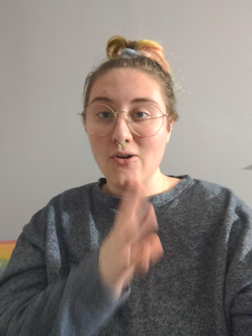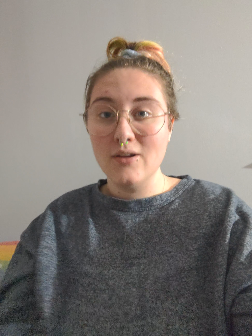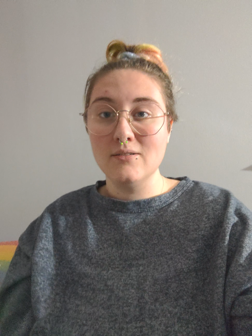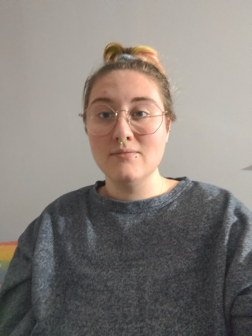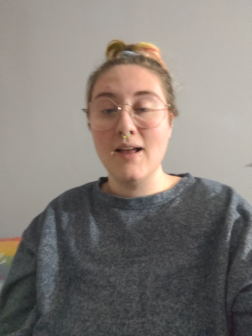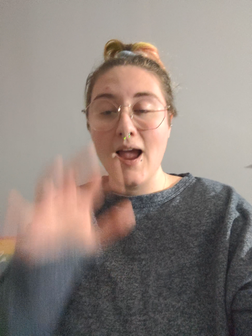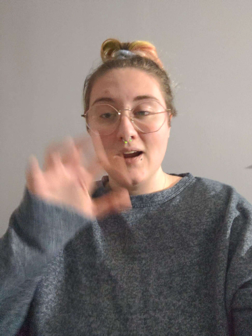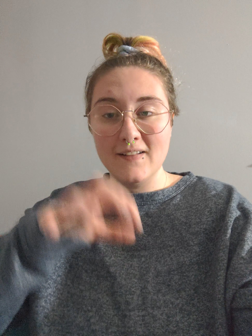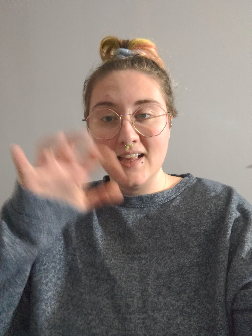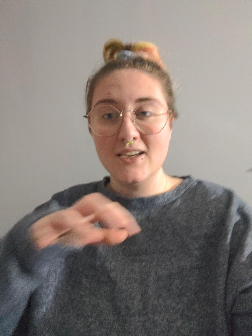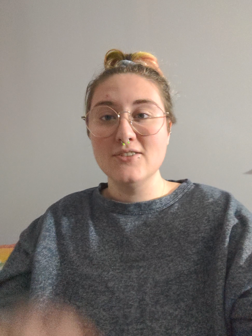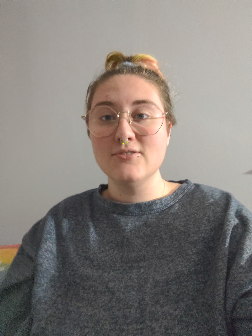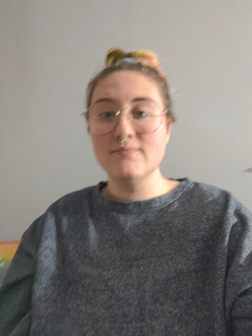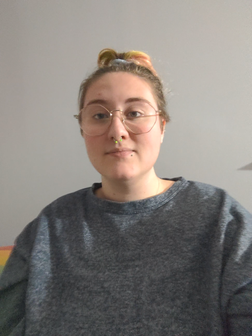alligator